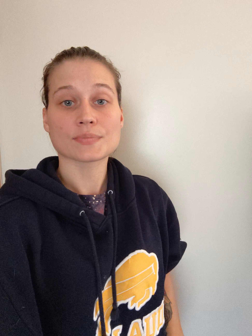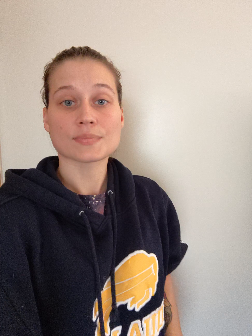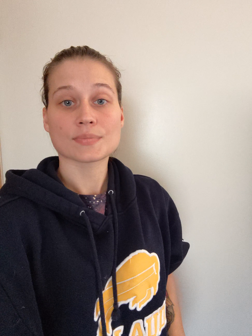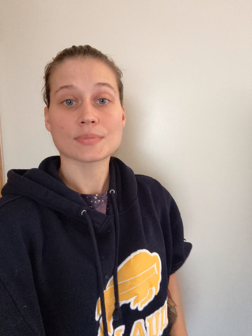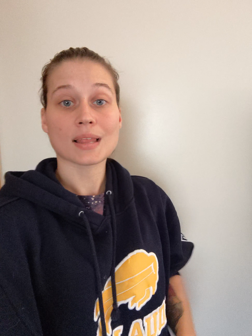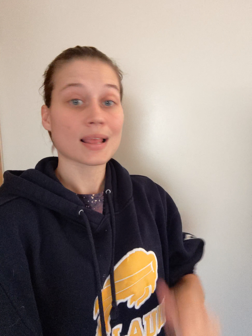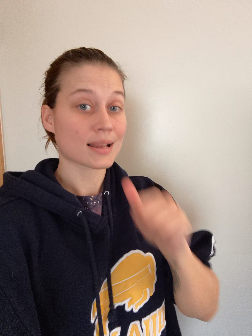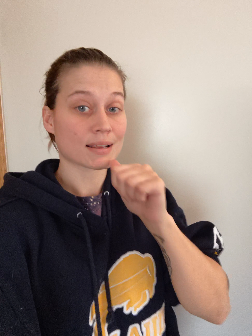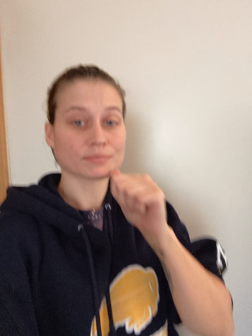nuts